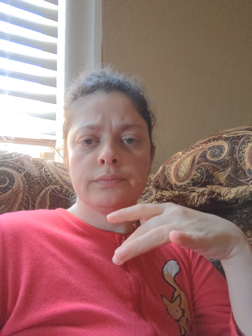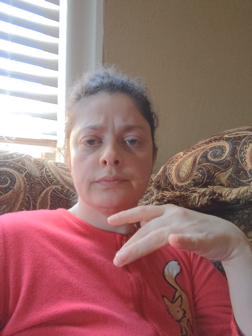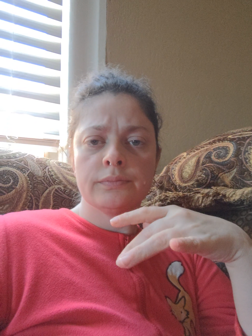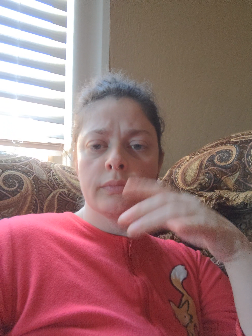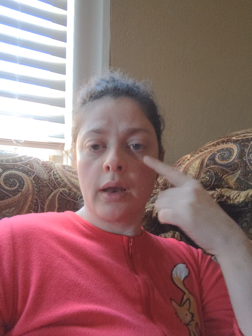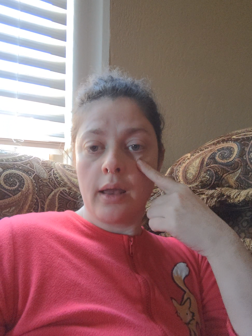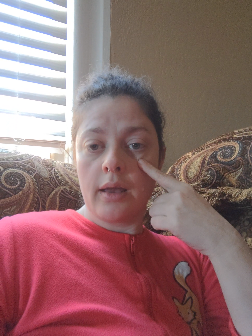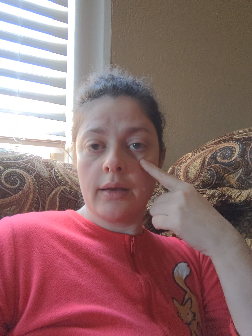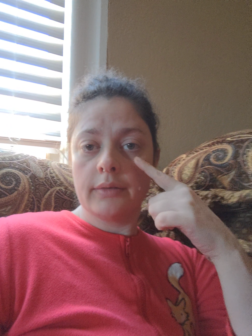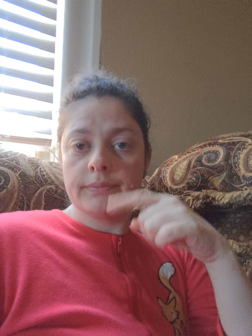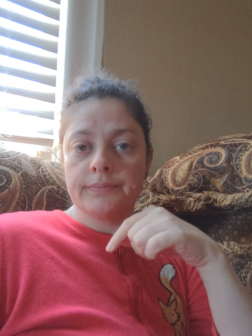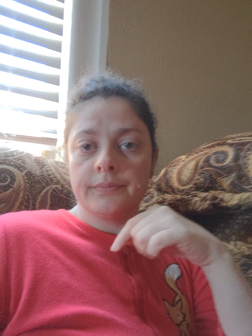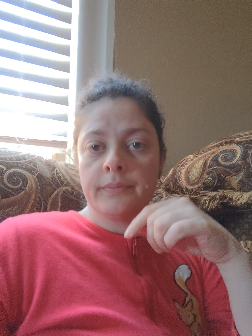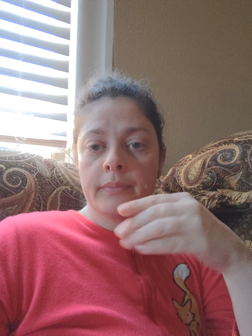eye